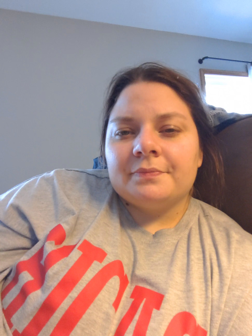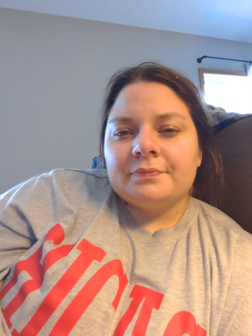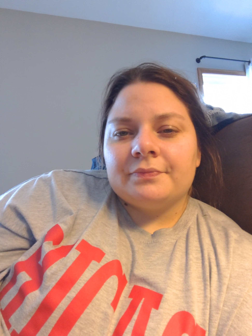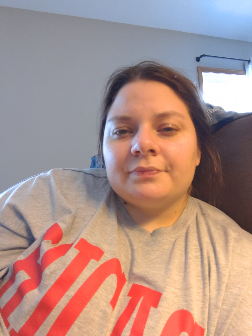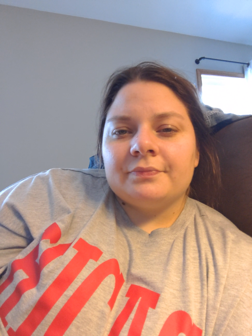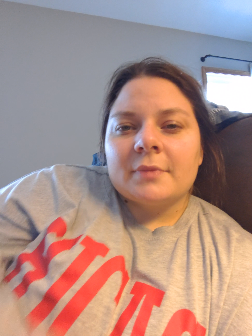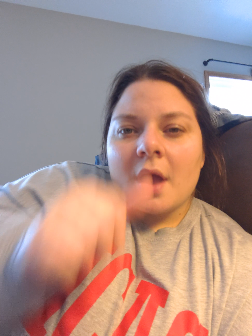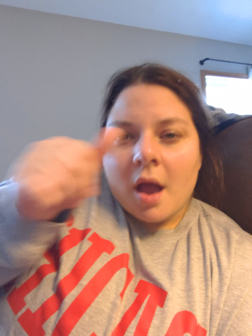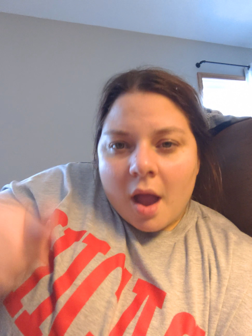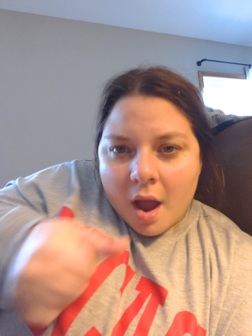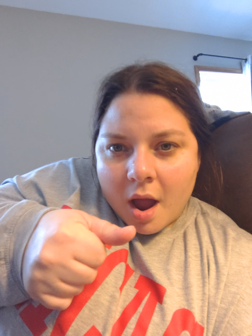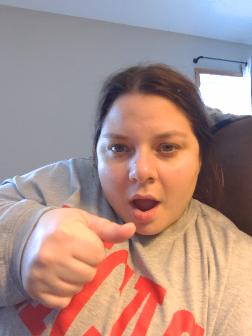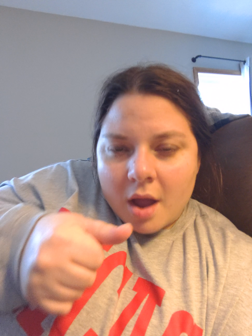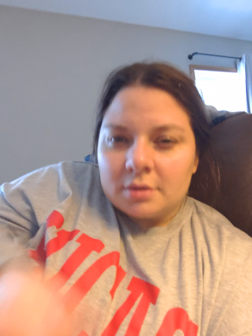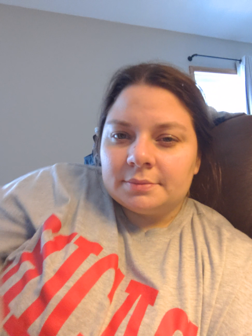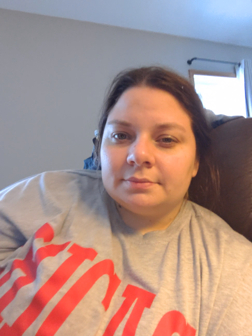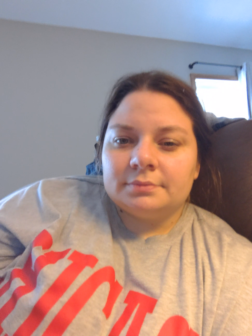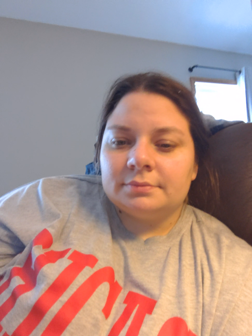hide